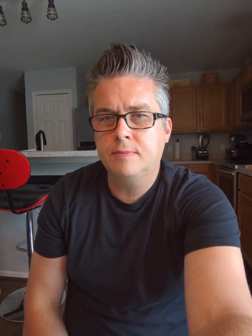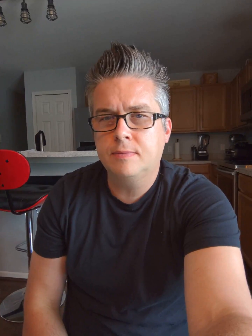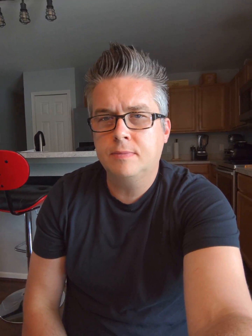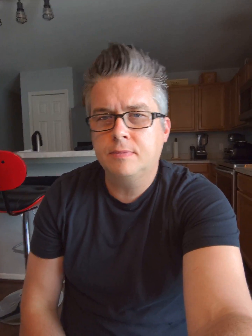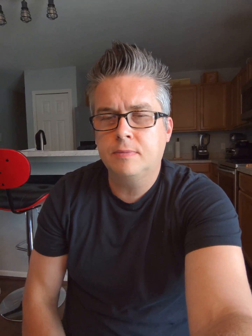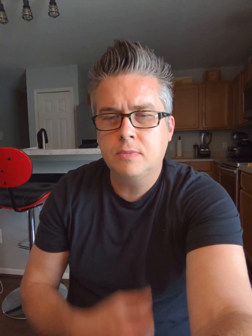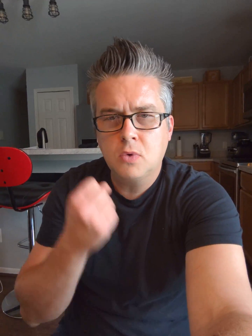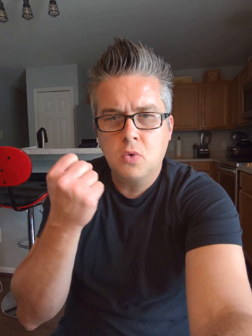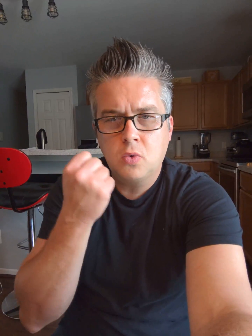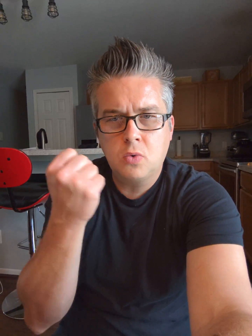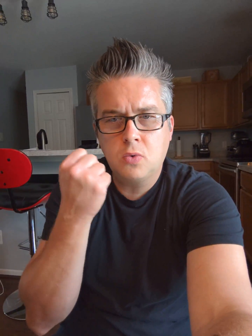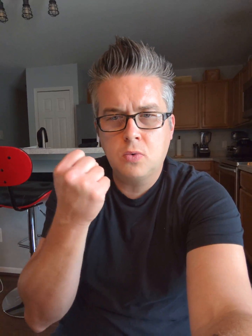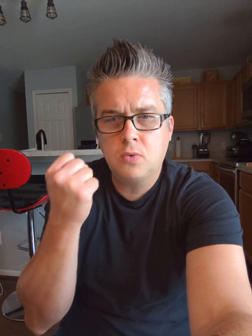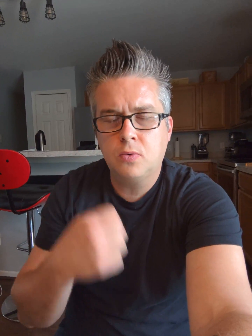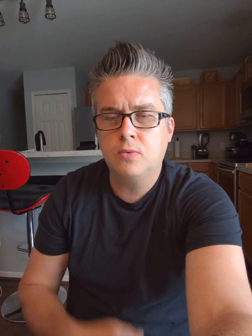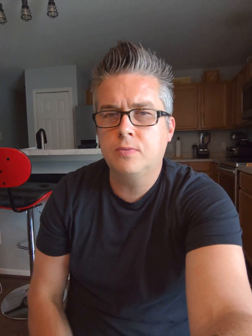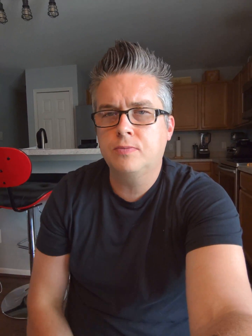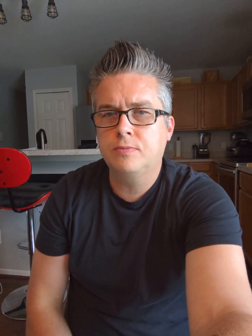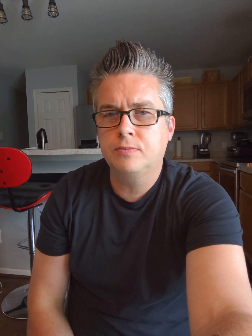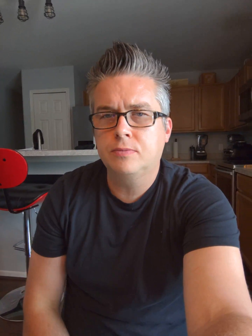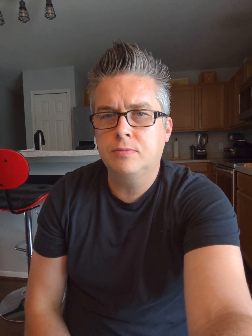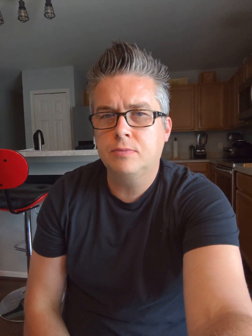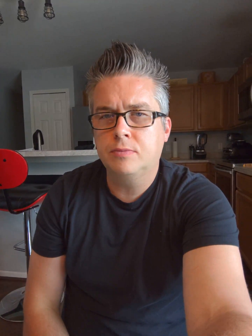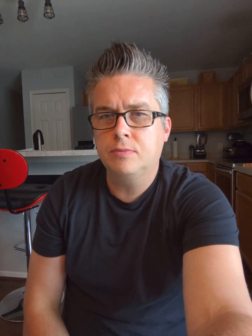hold